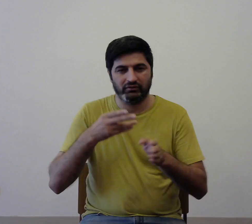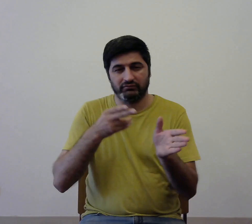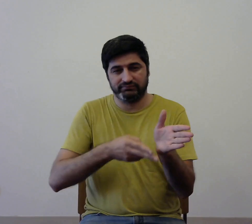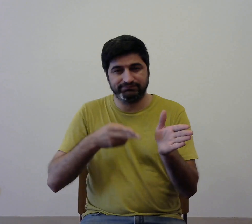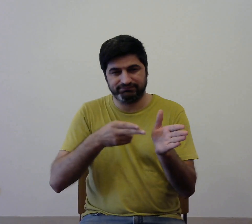qatar